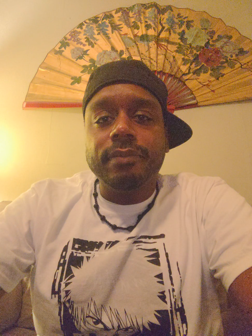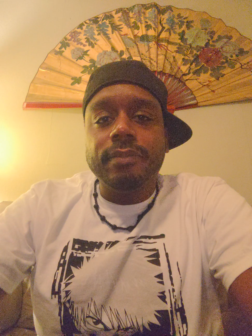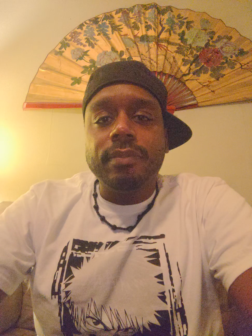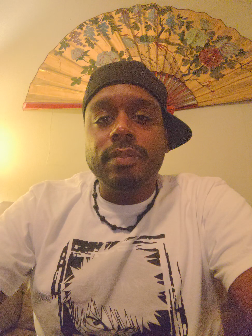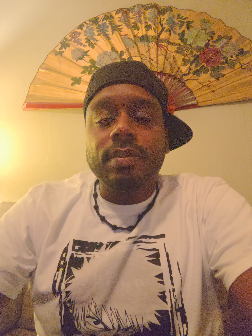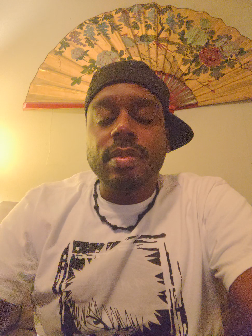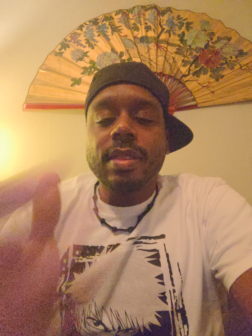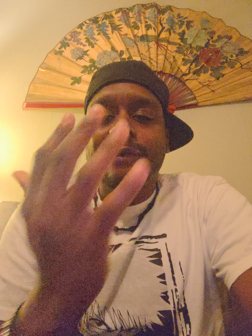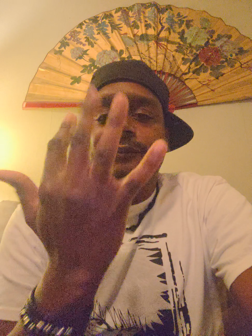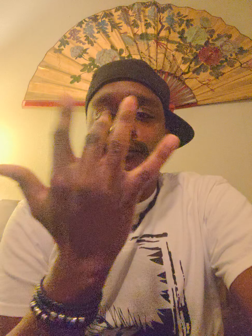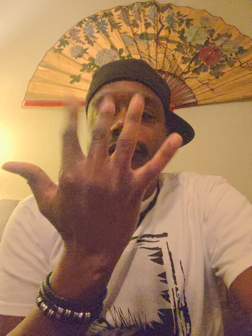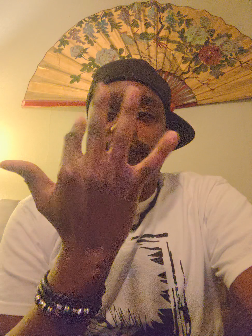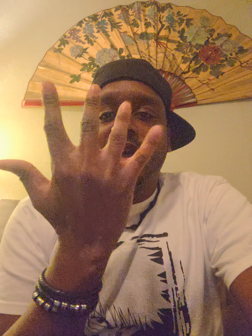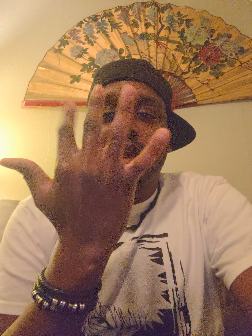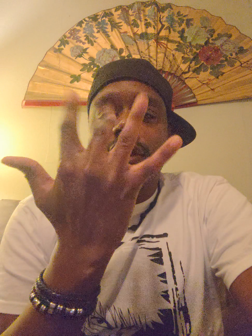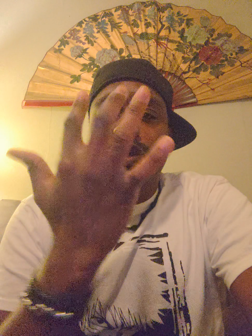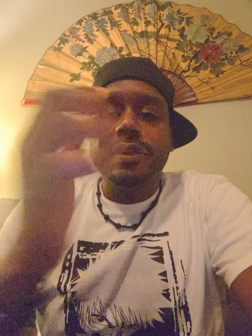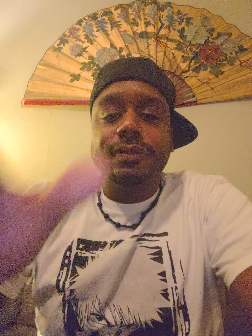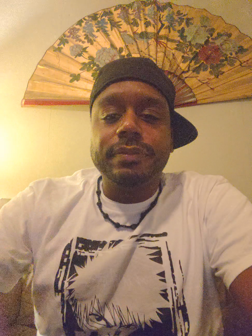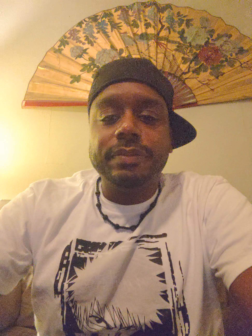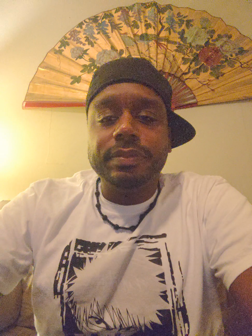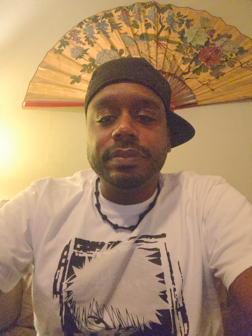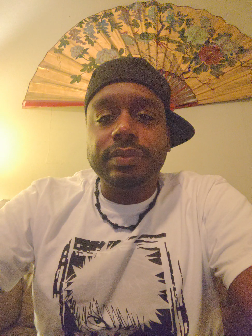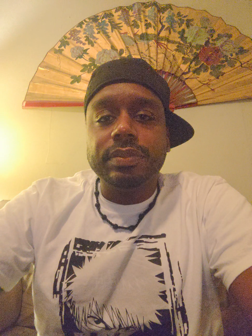finger